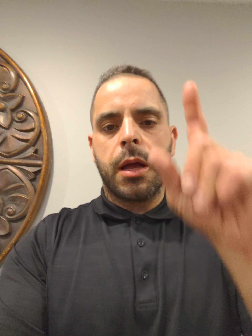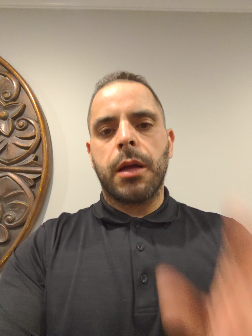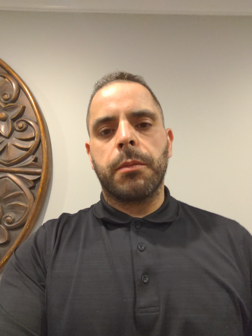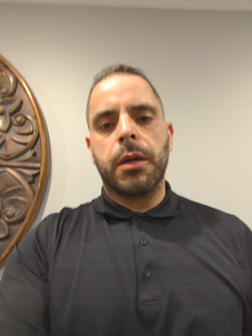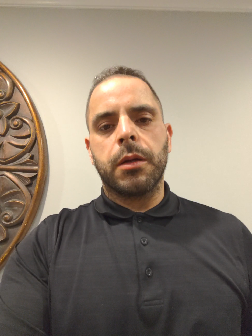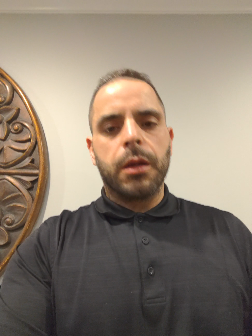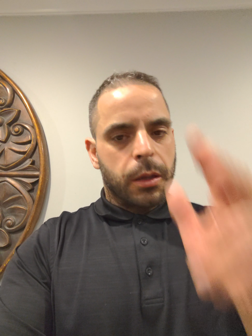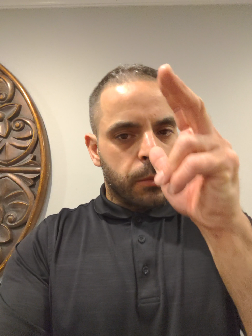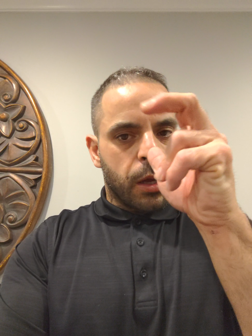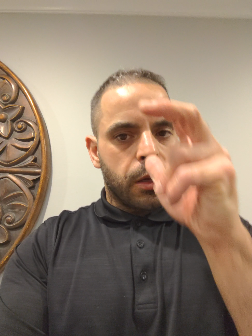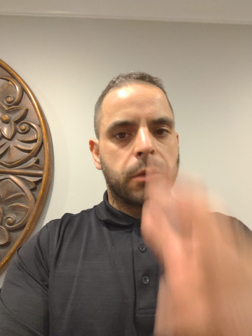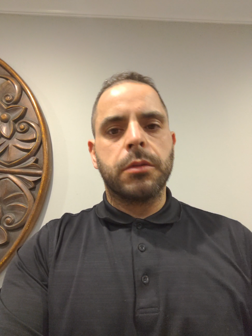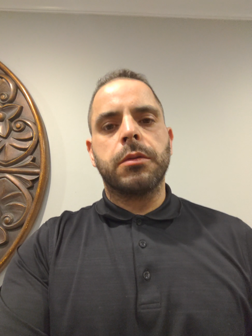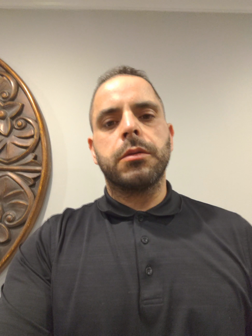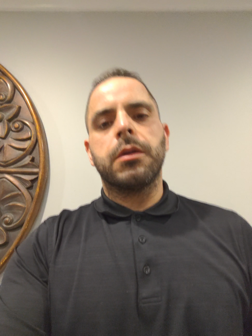bug